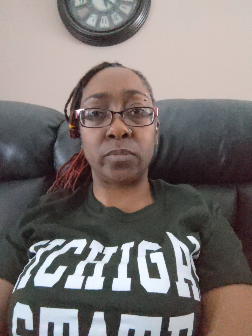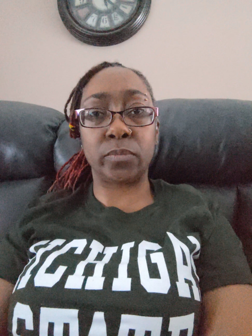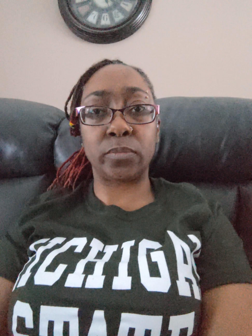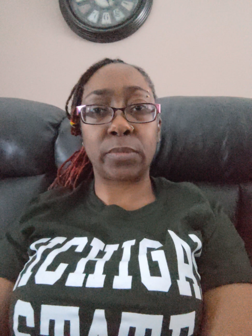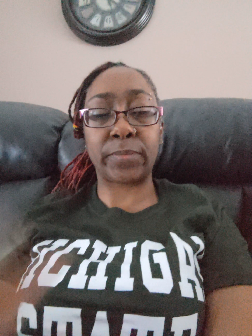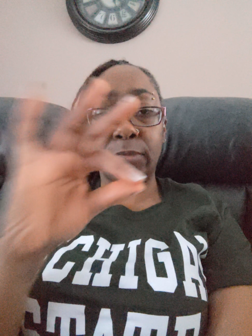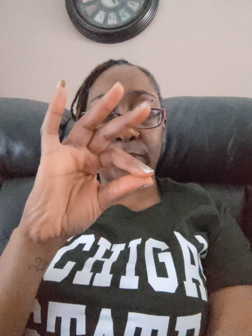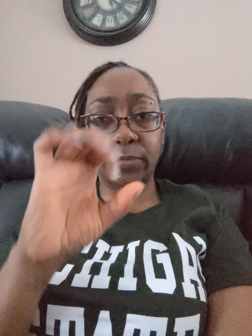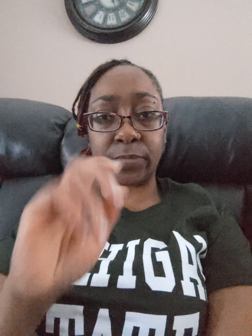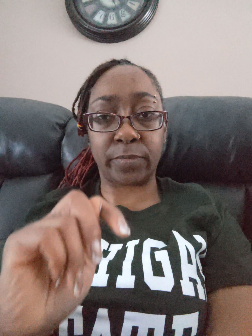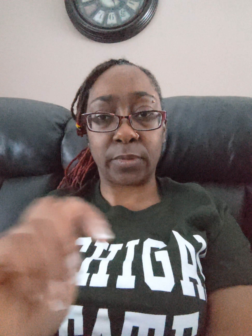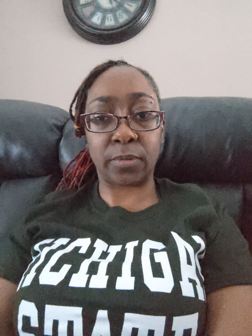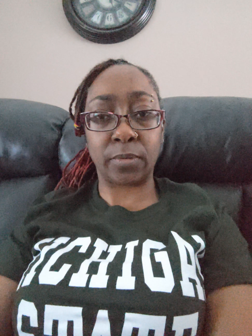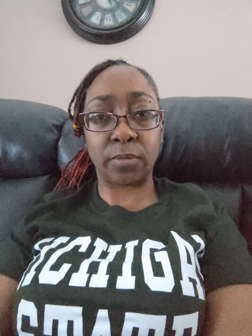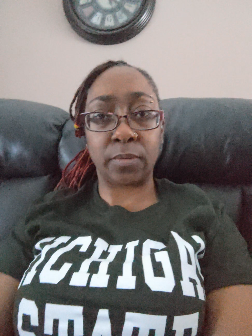feet